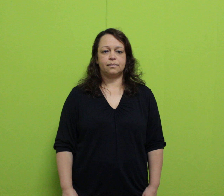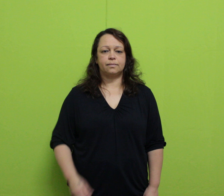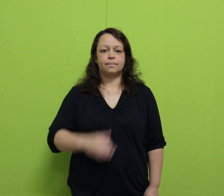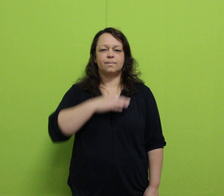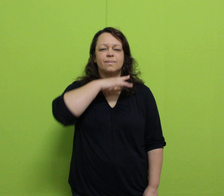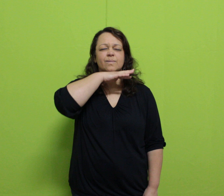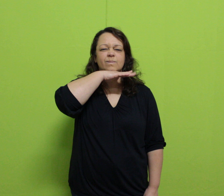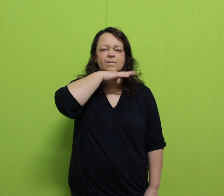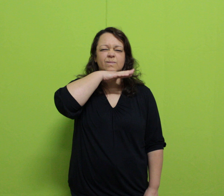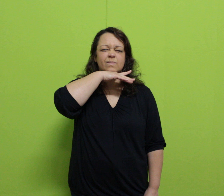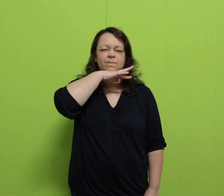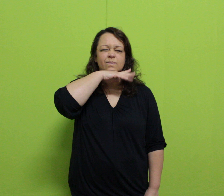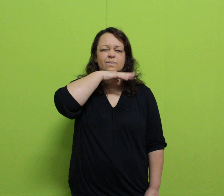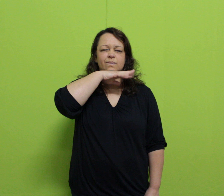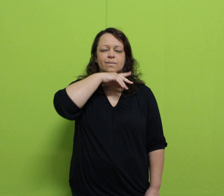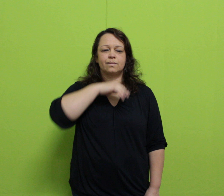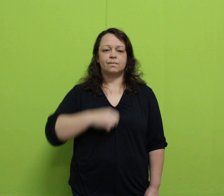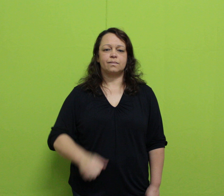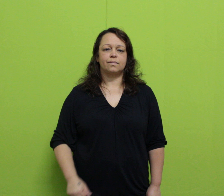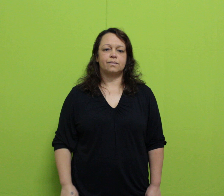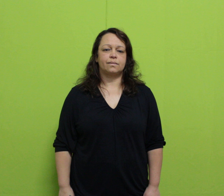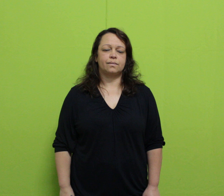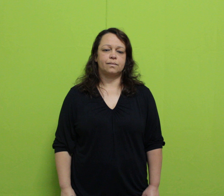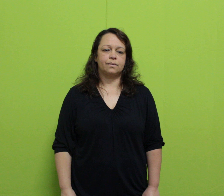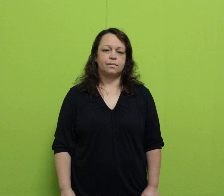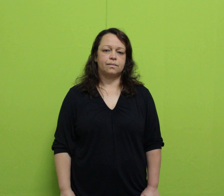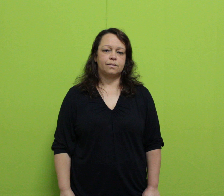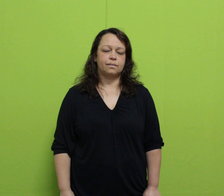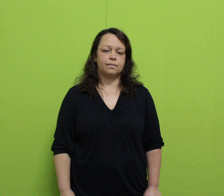ruim